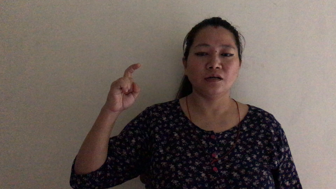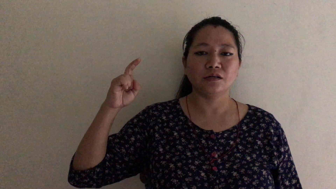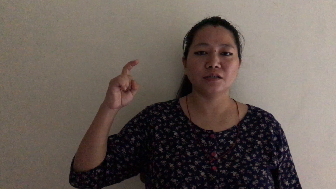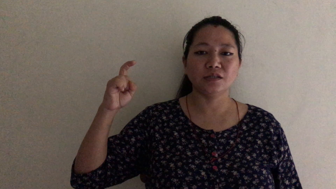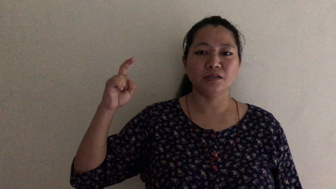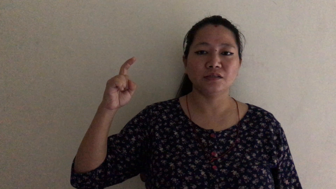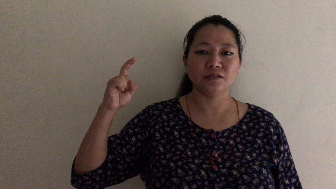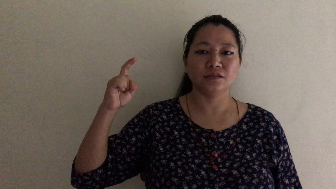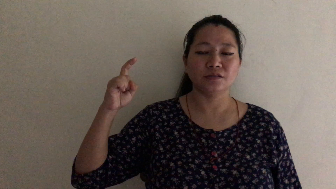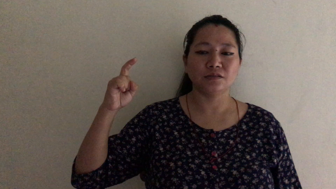ग